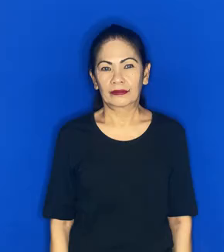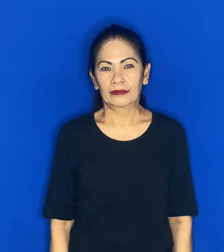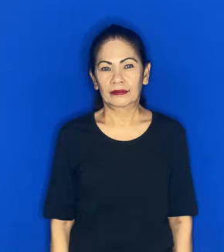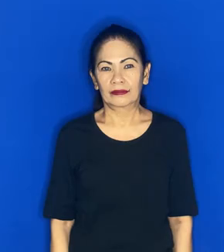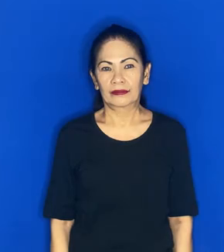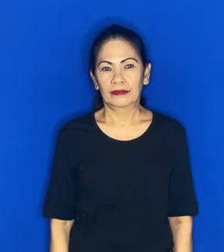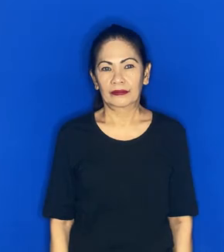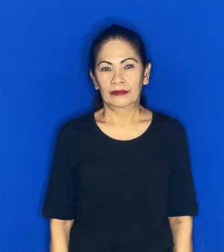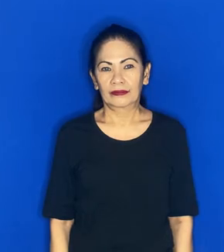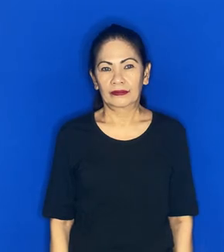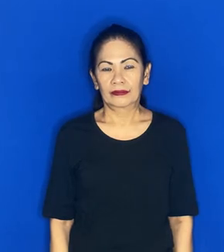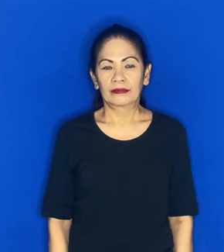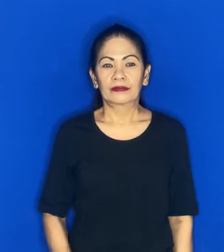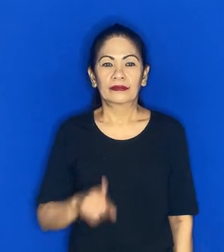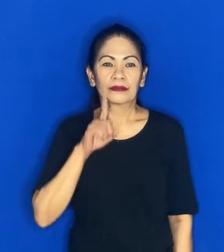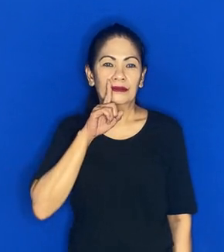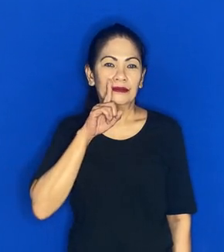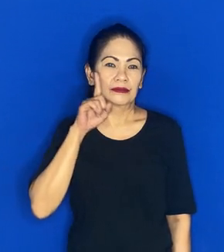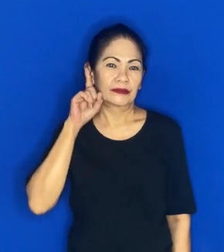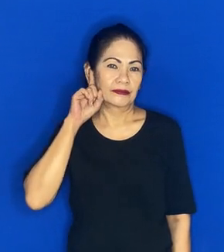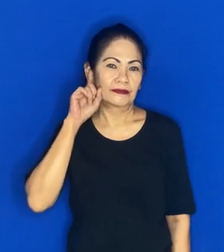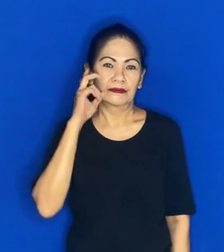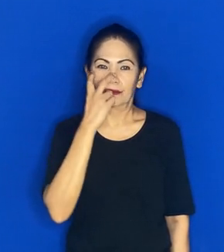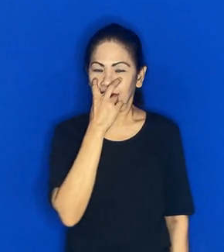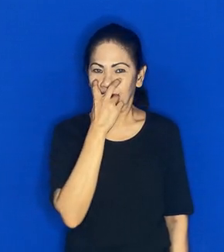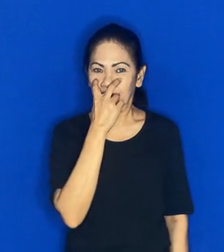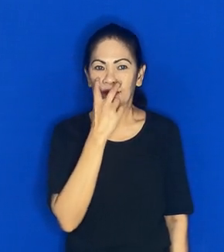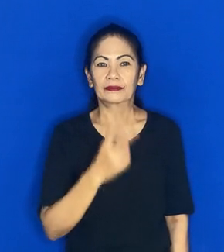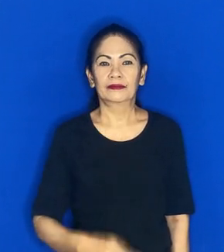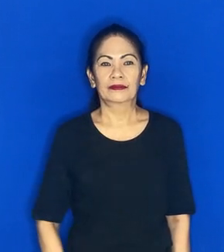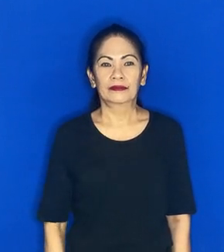deaf blind